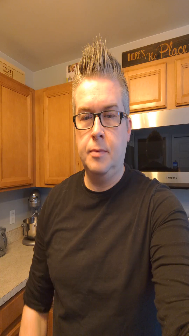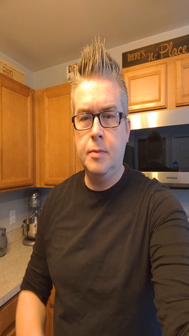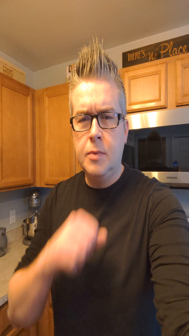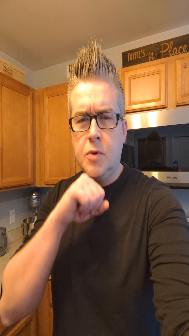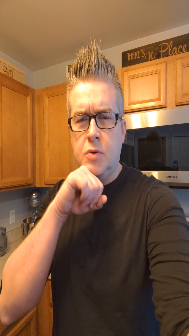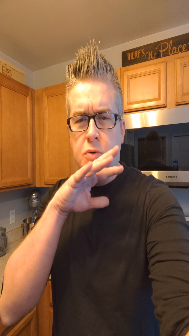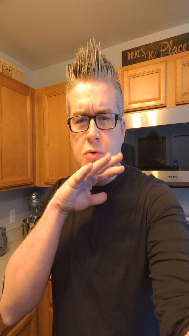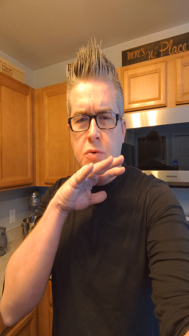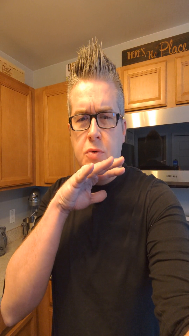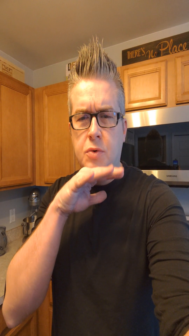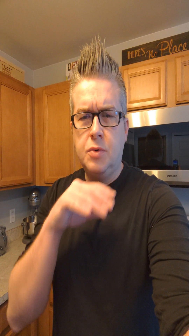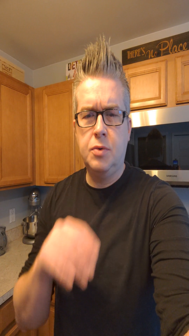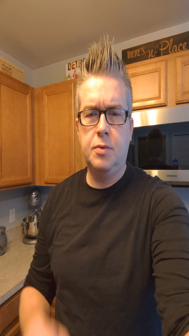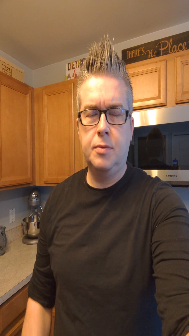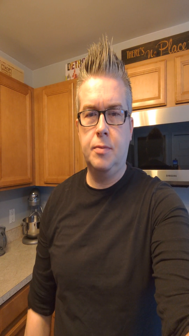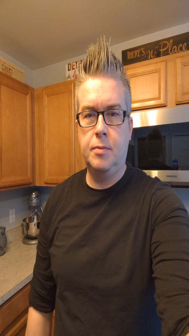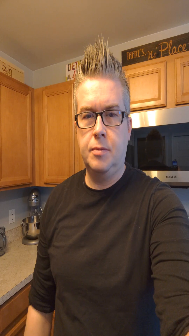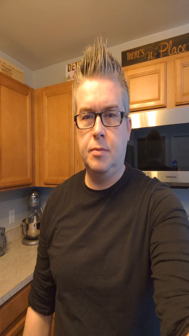dirty